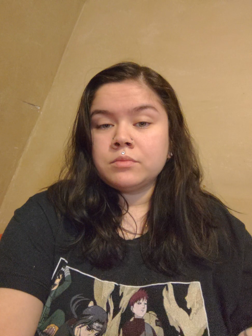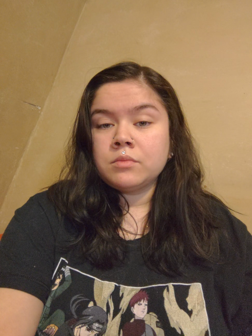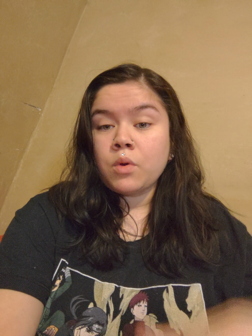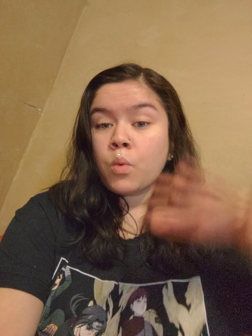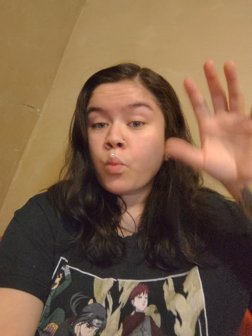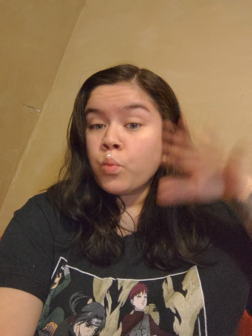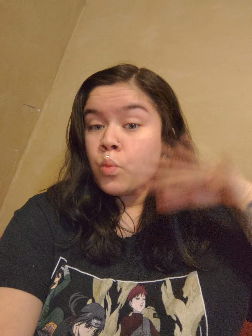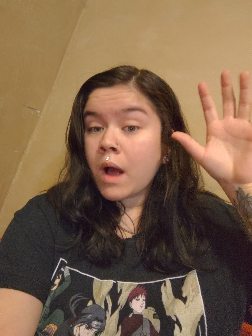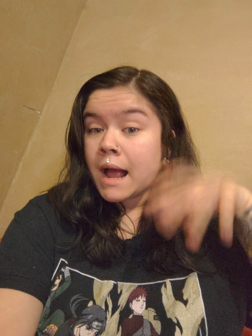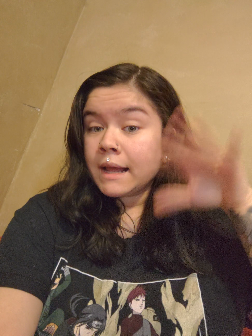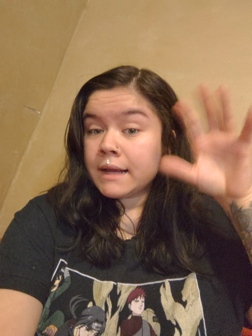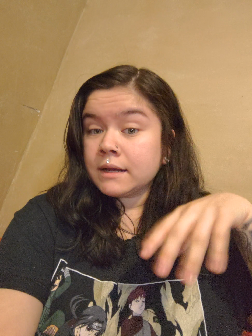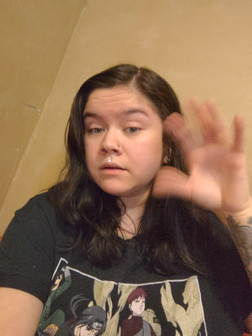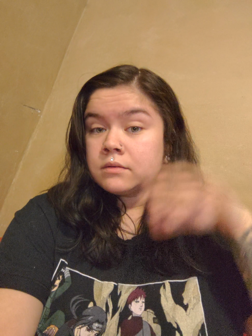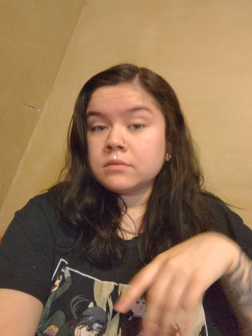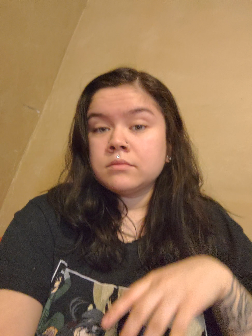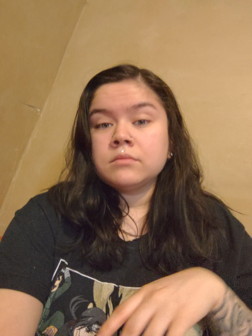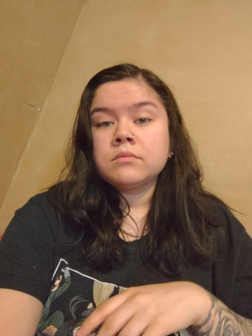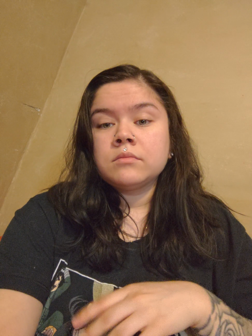rain